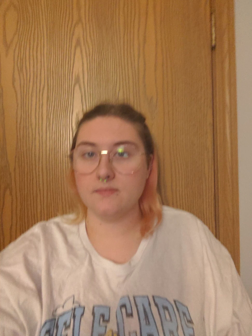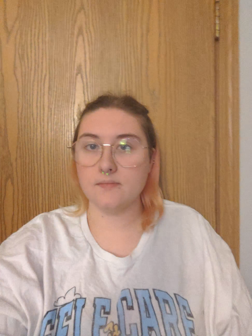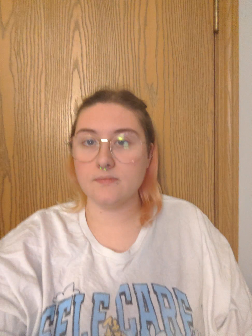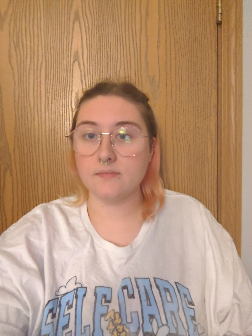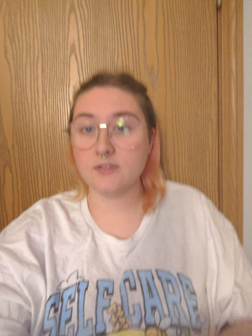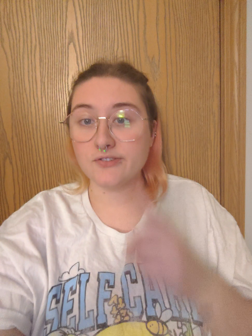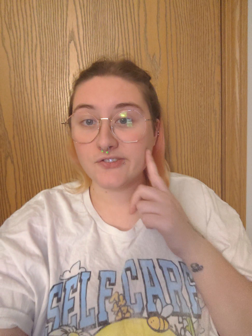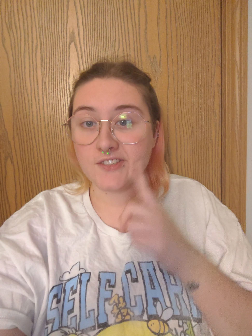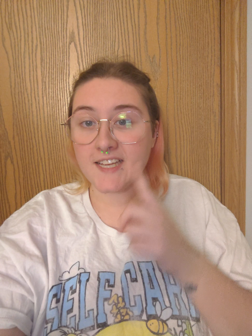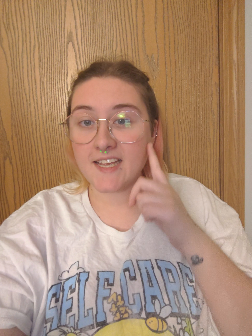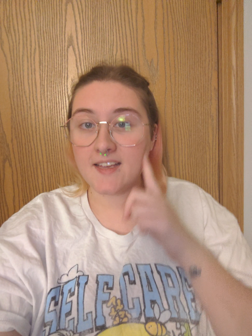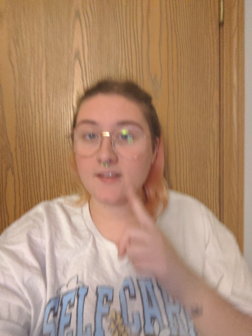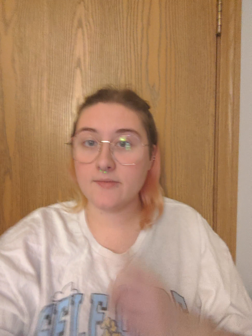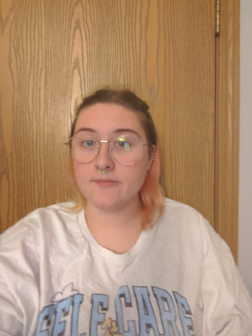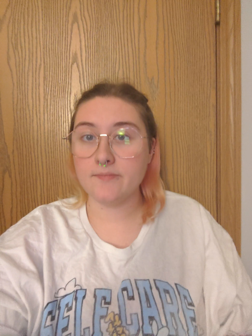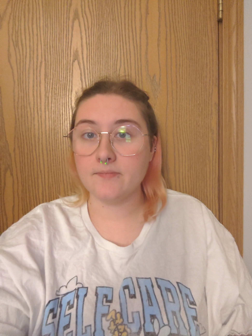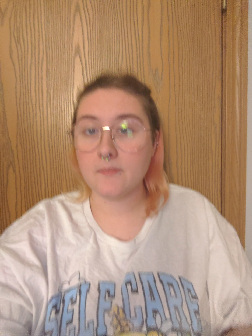cheek